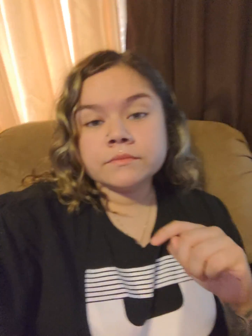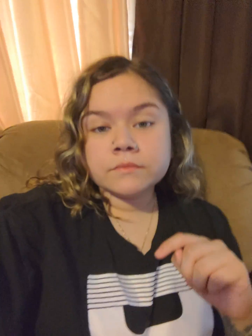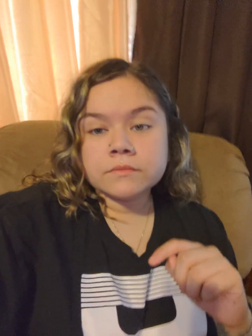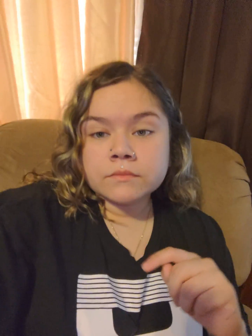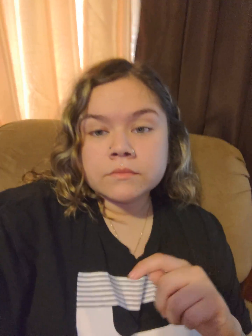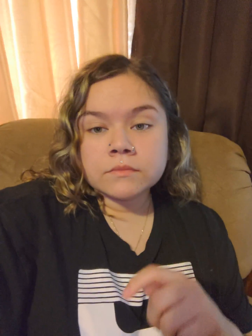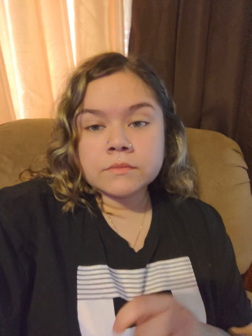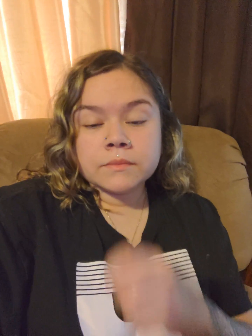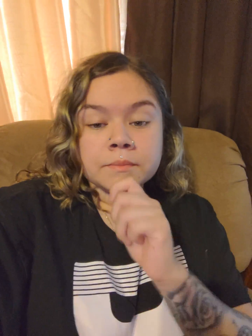popsicle